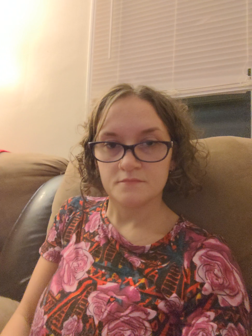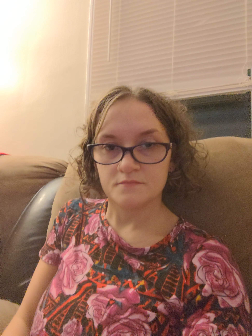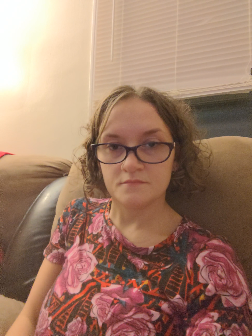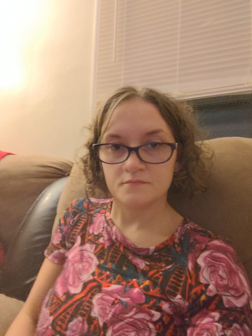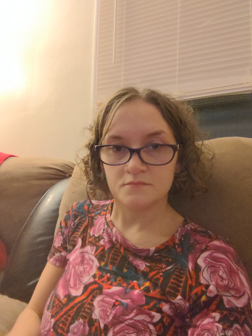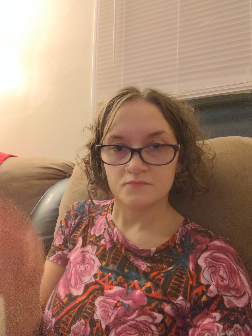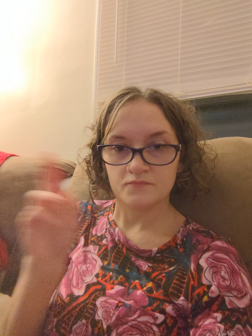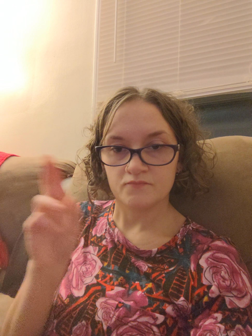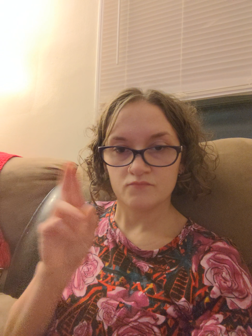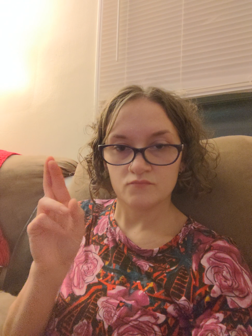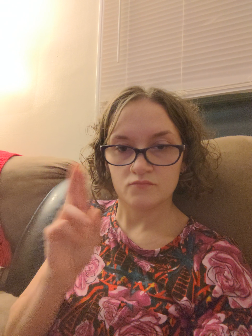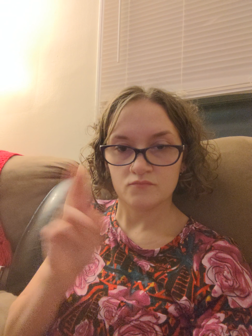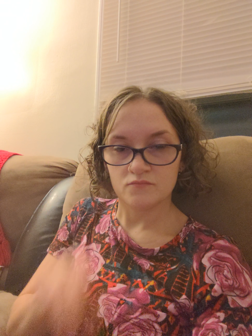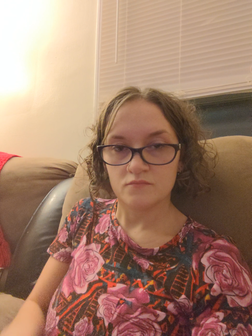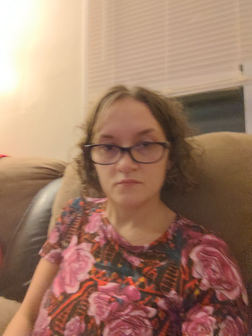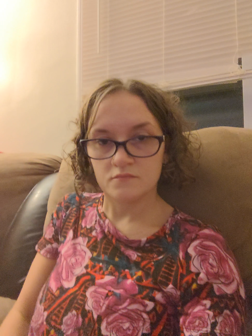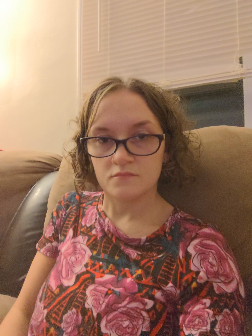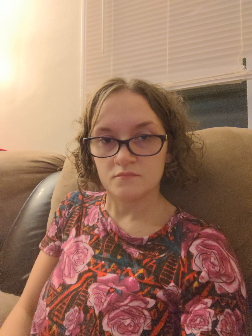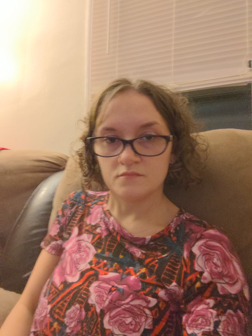refrigerator